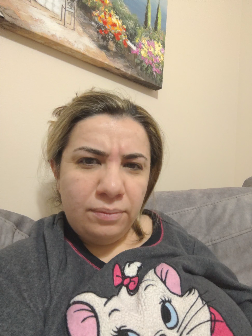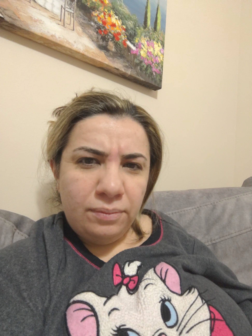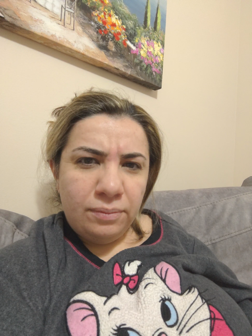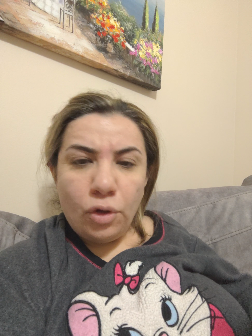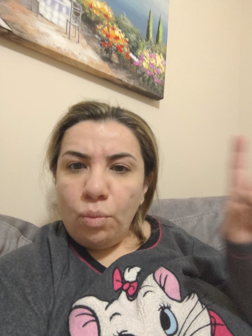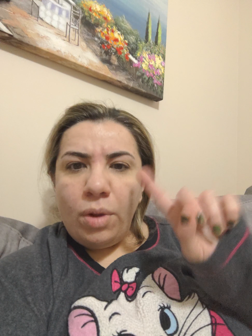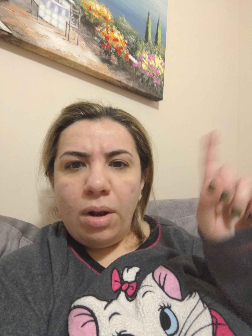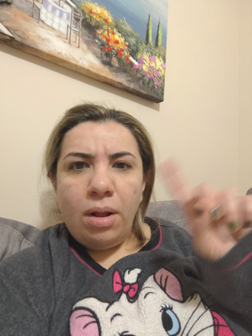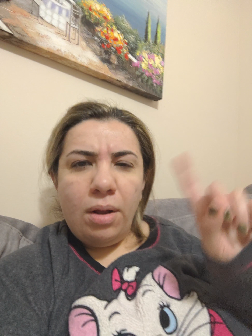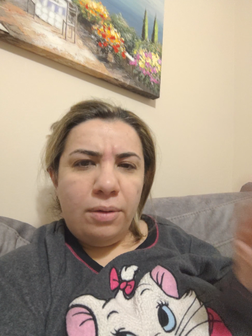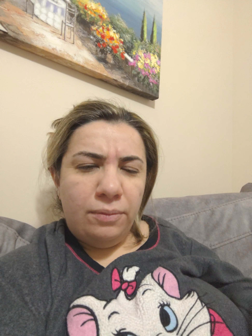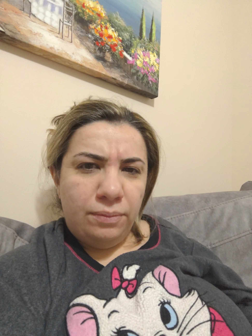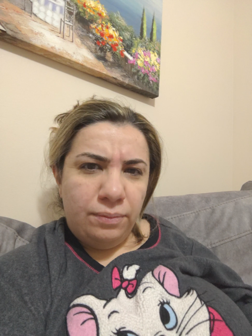where